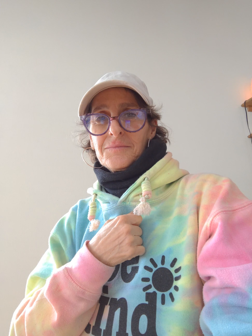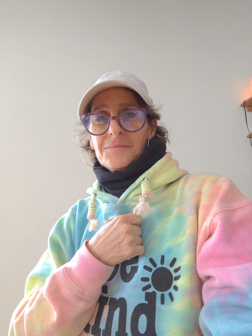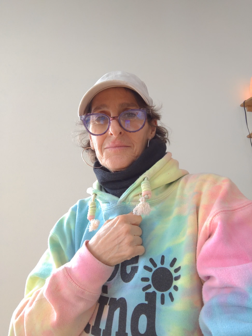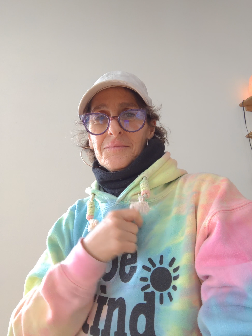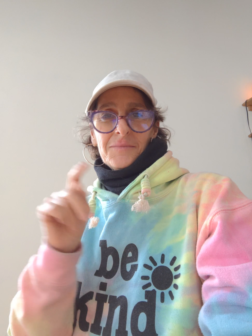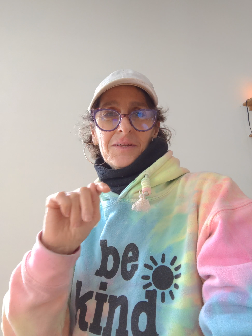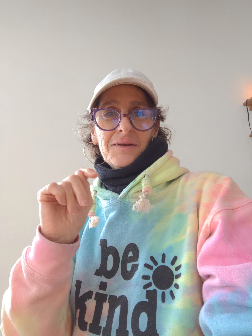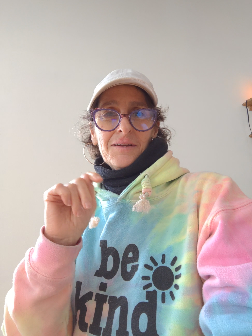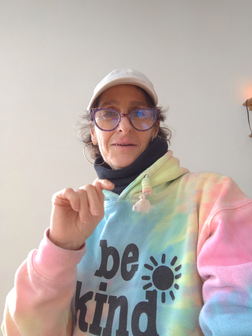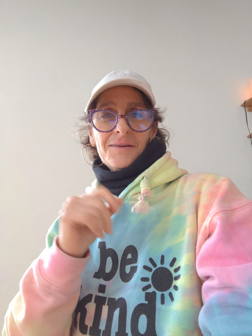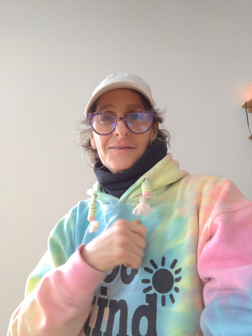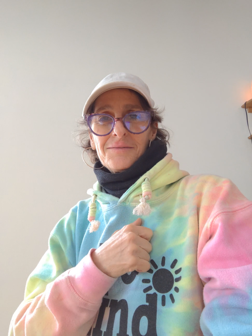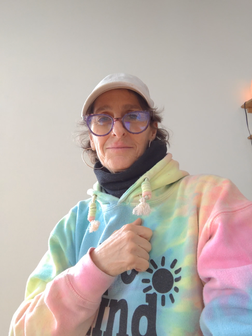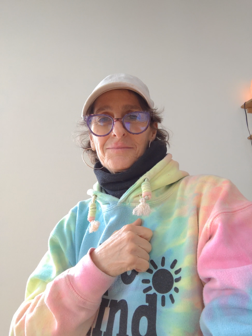potty